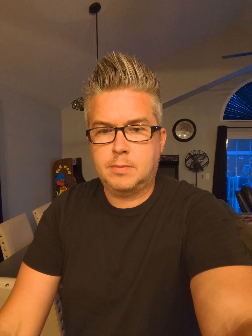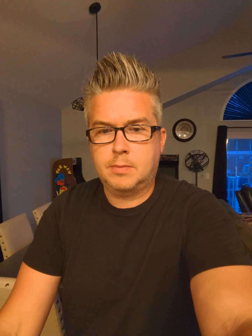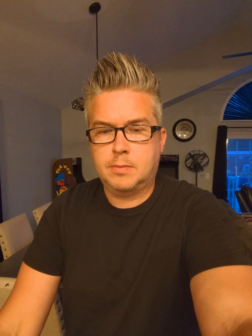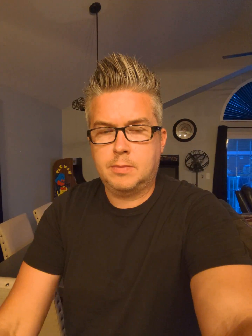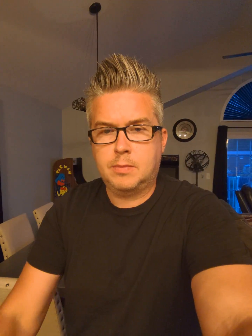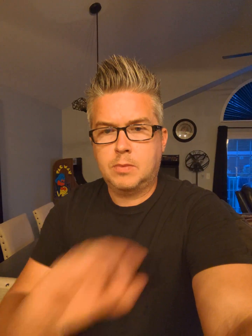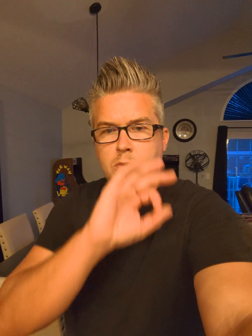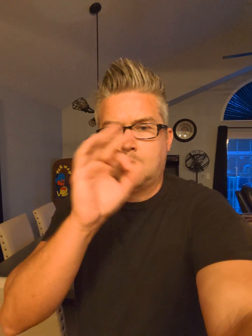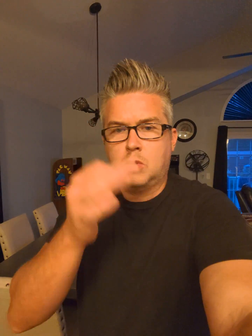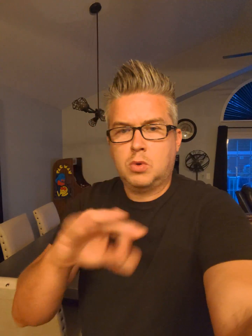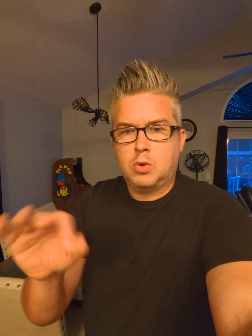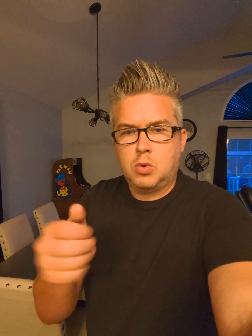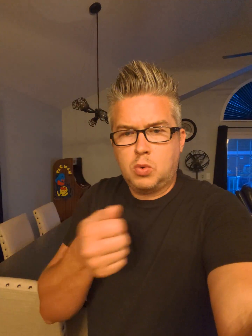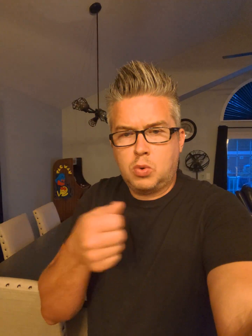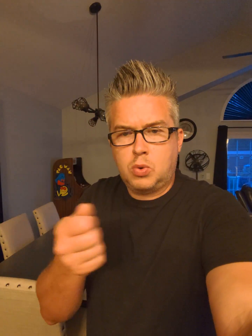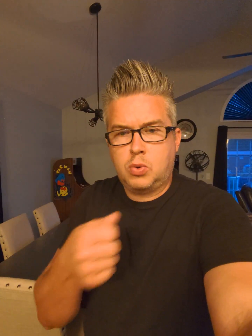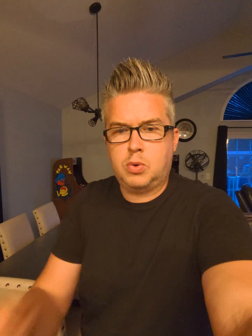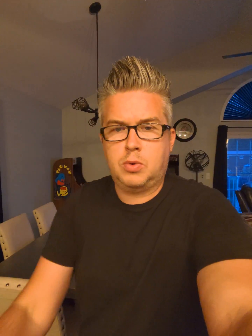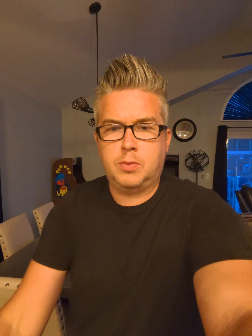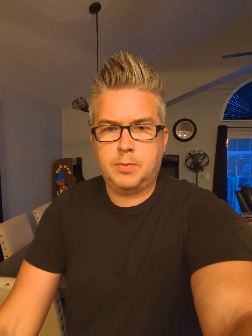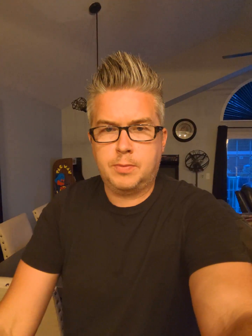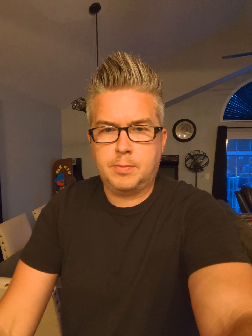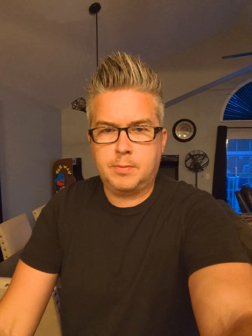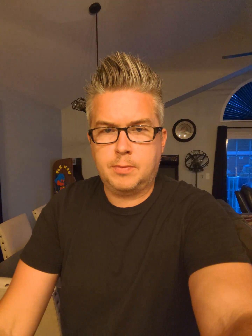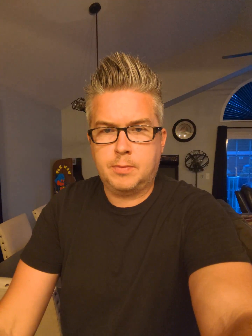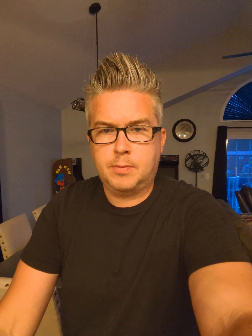hose